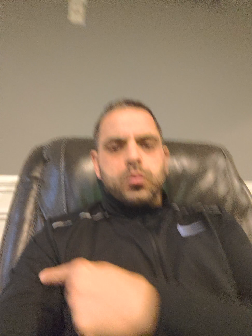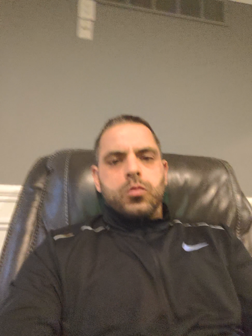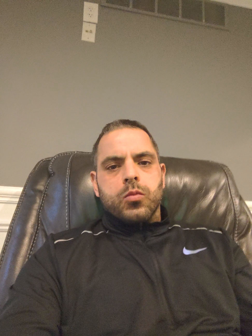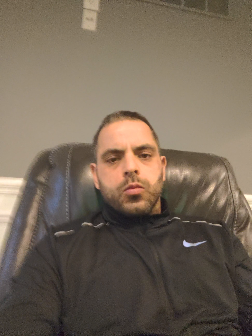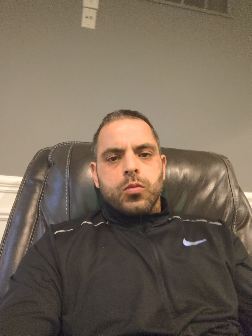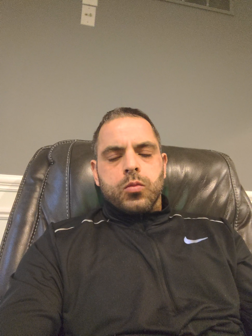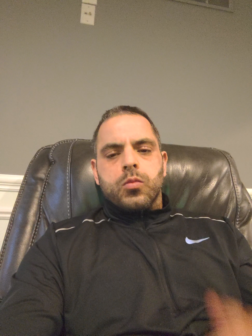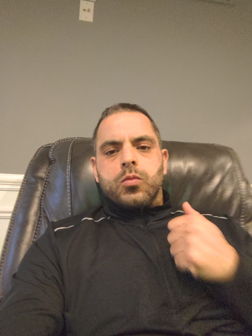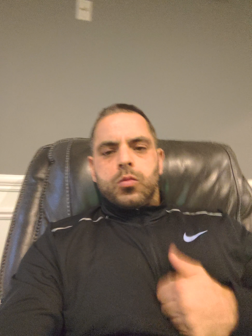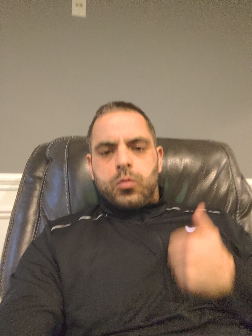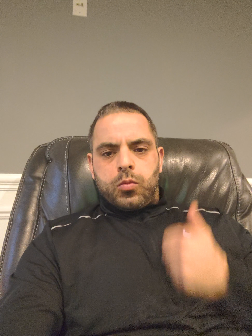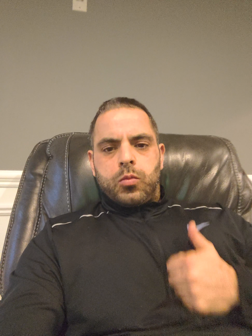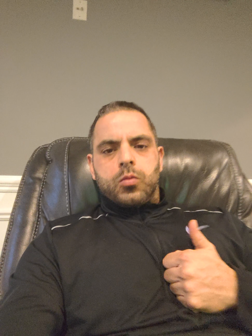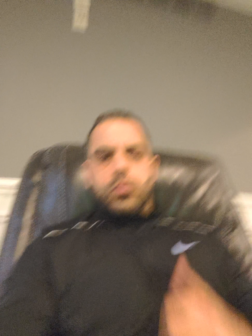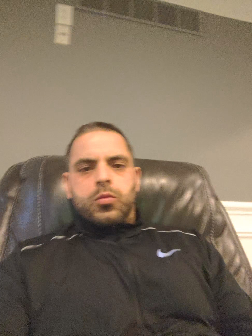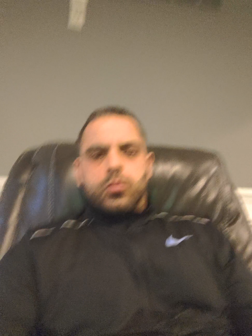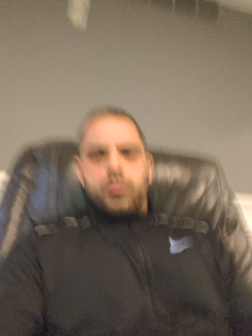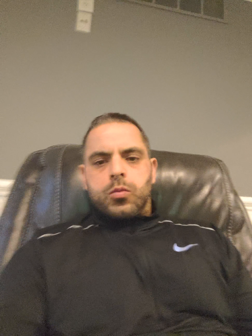bath